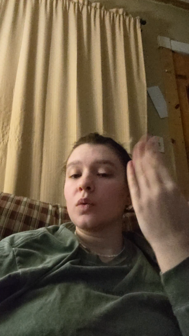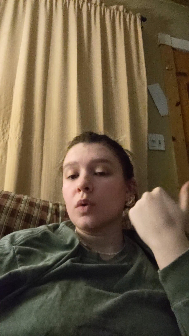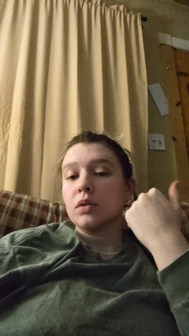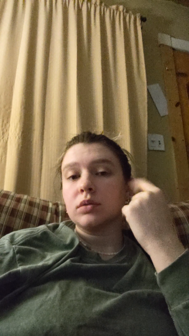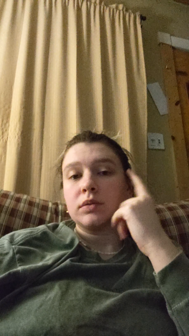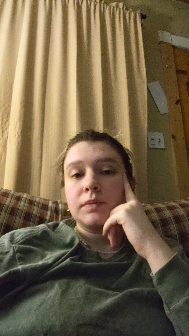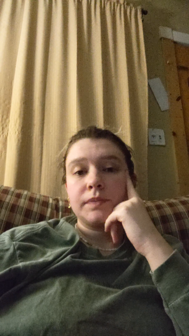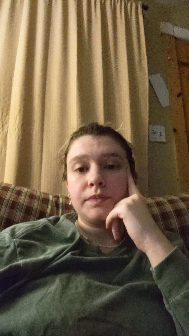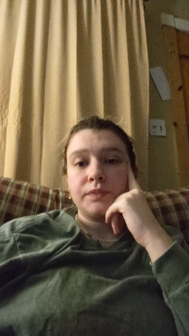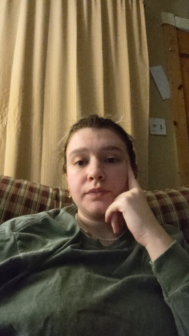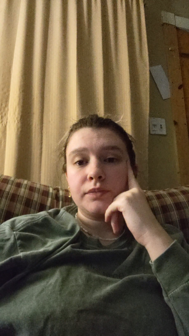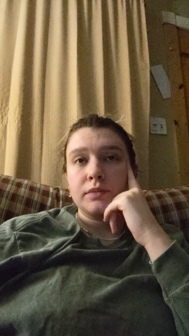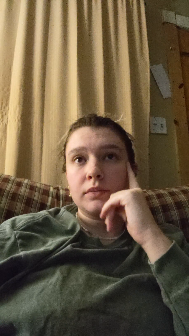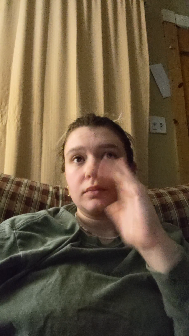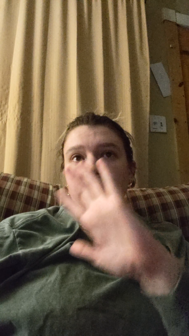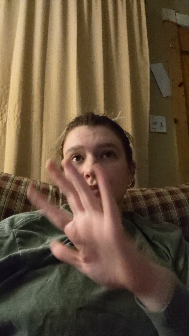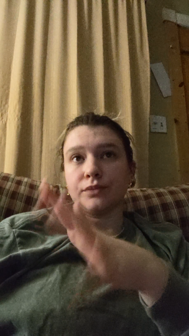cheese